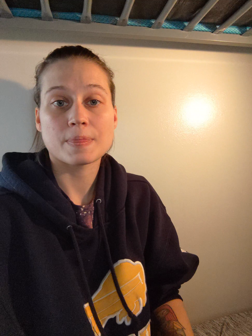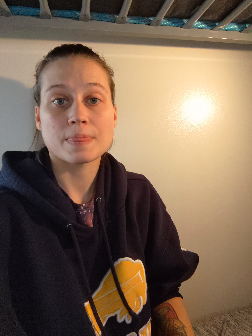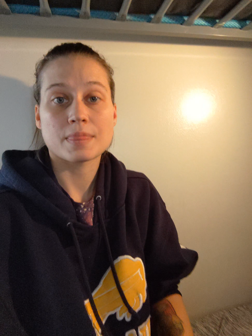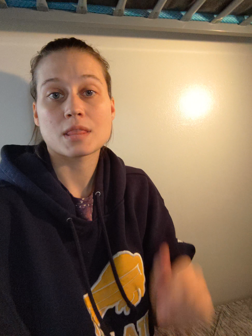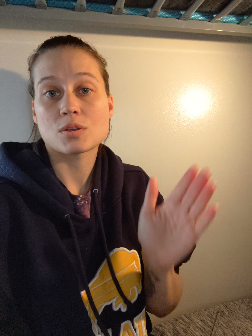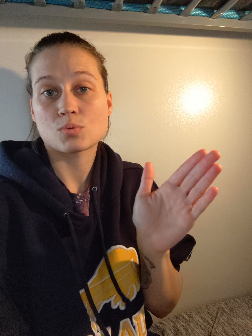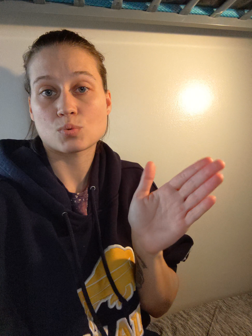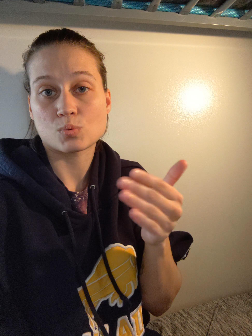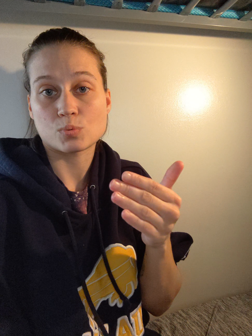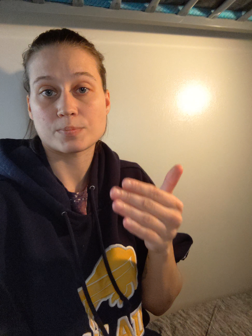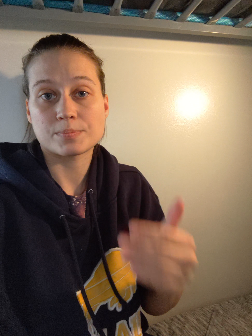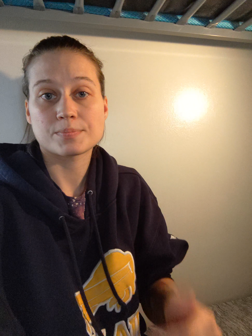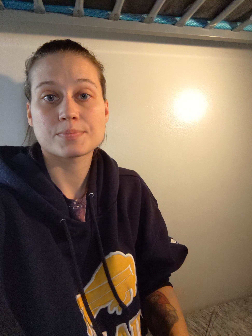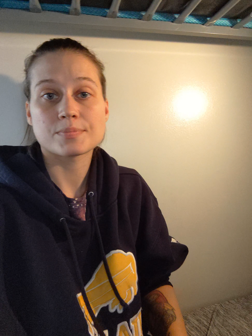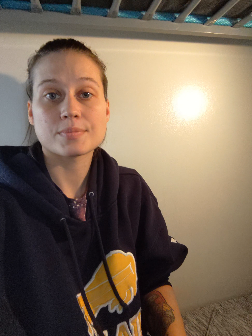room